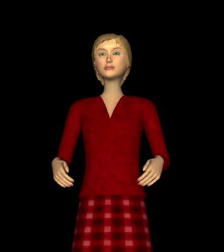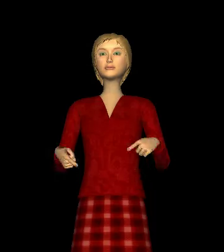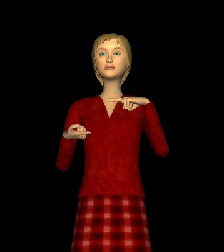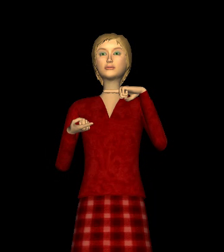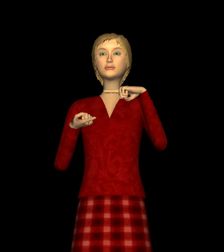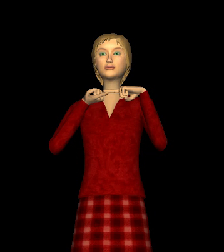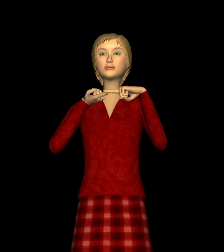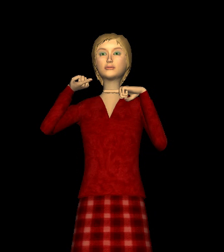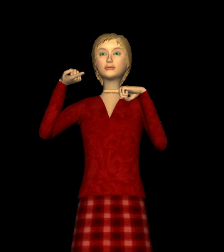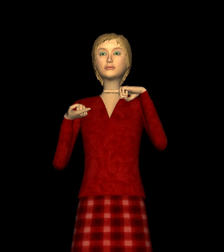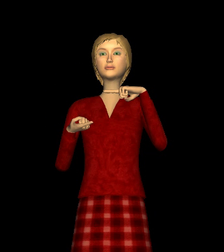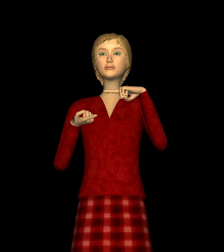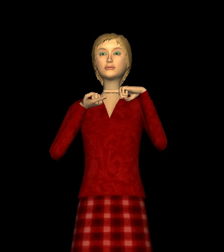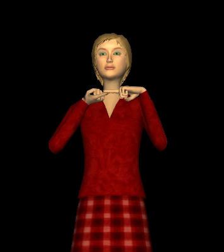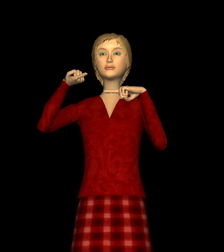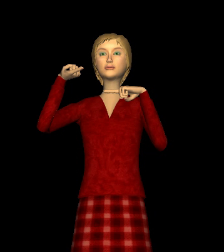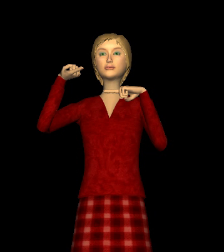فريد